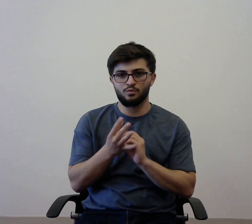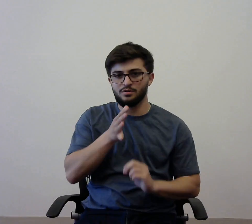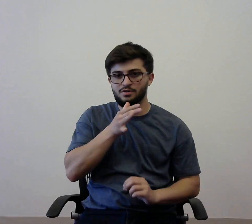yaş